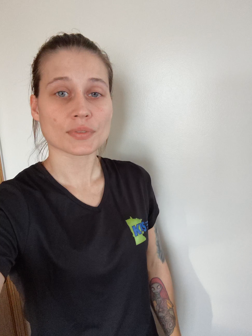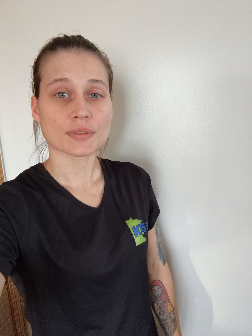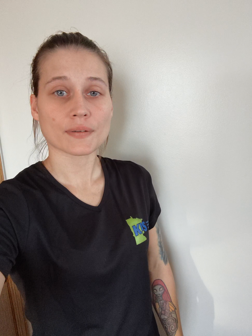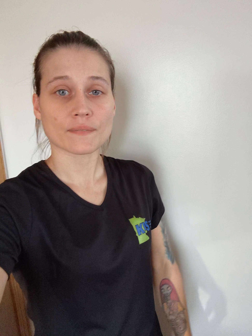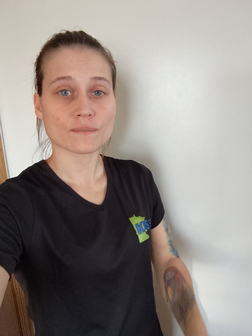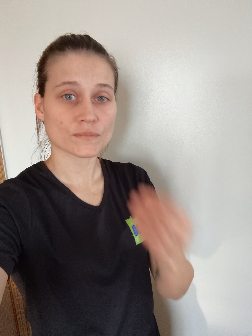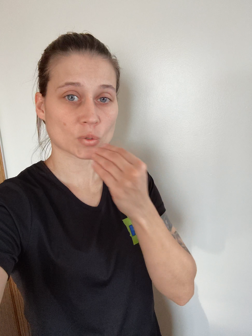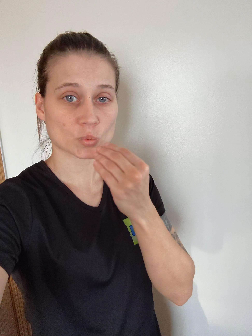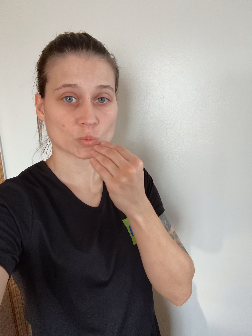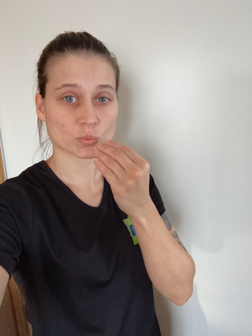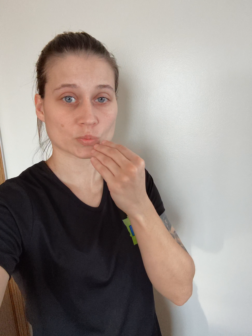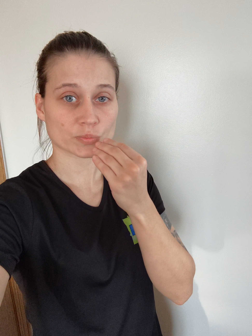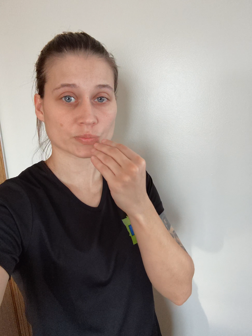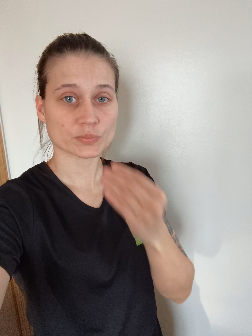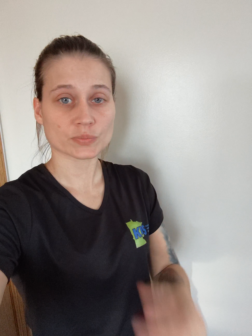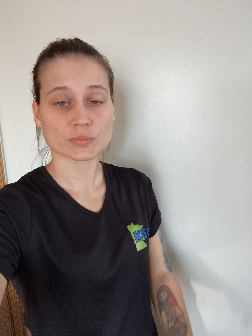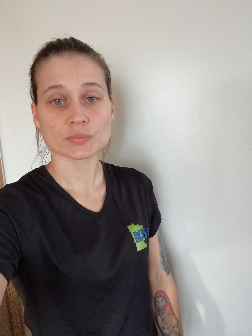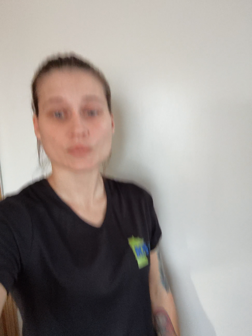food